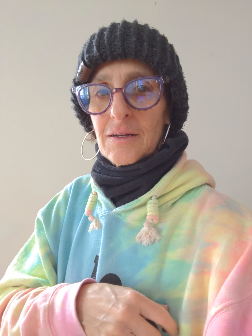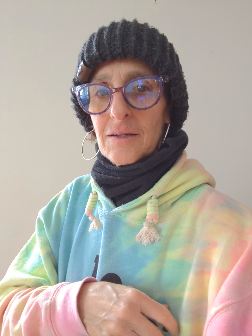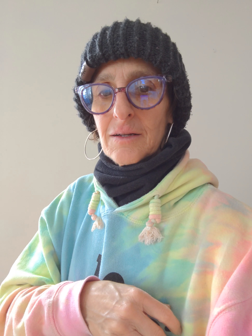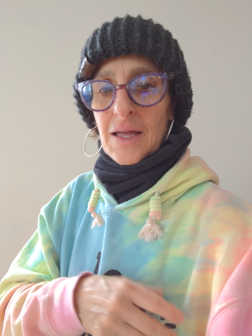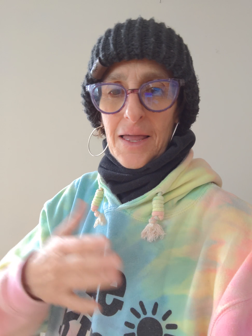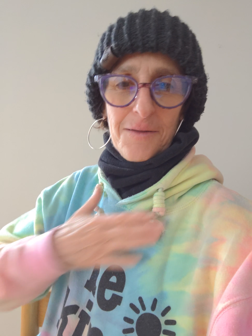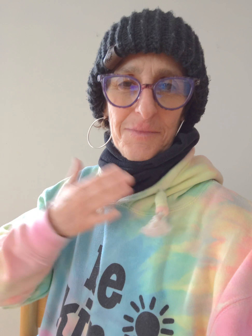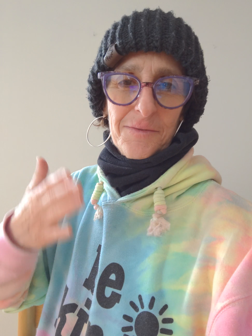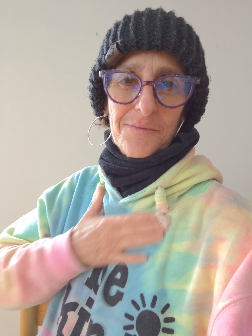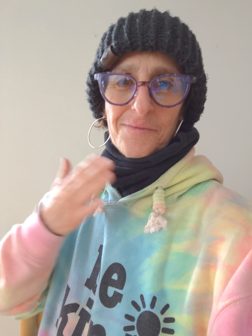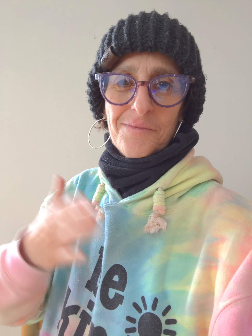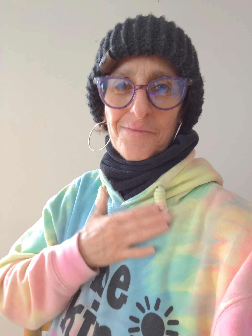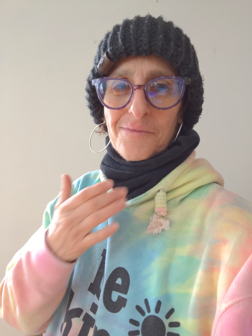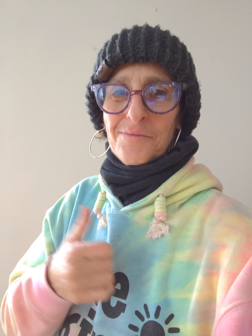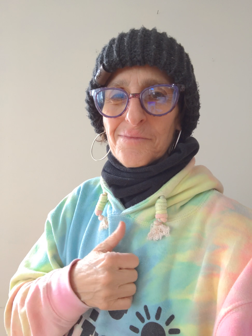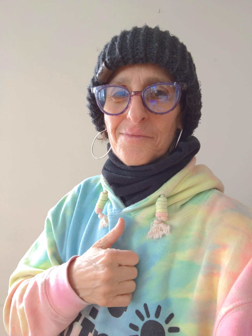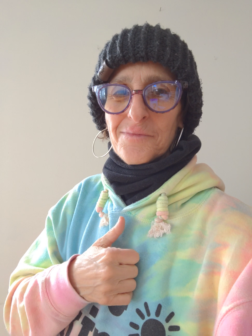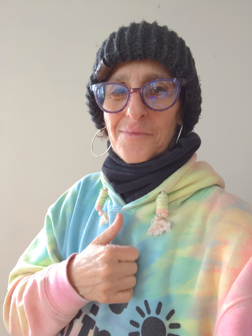happy